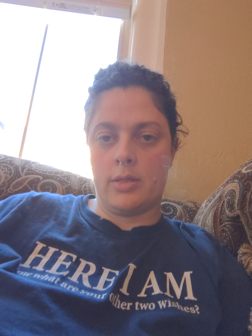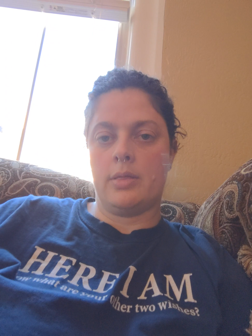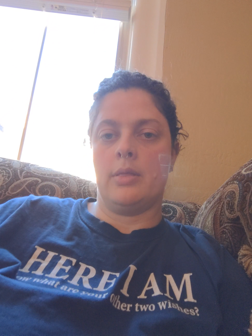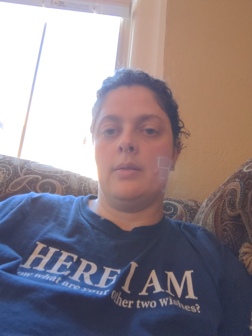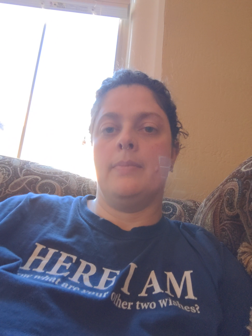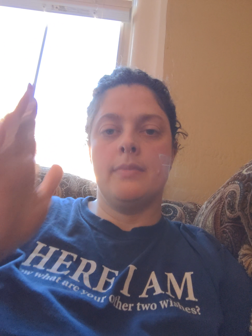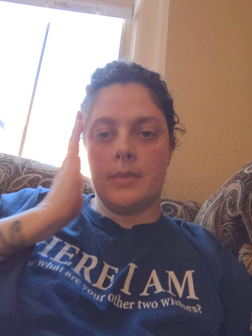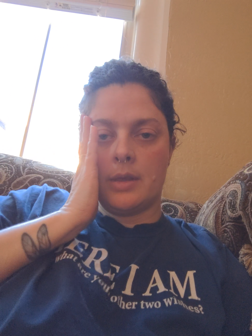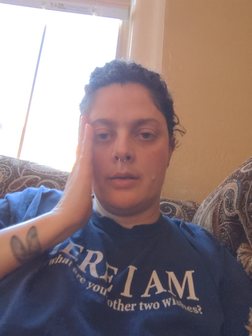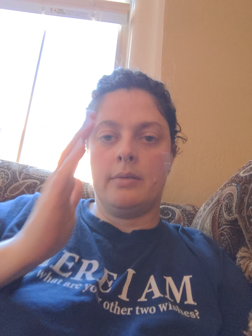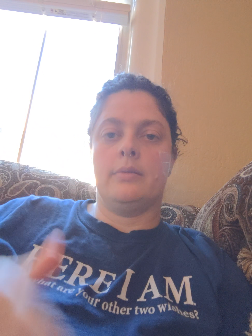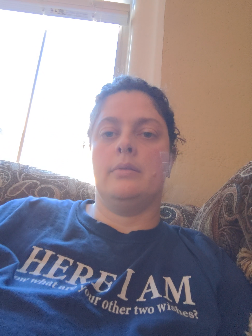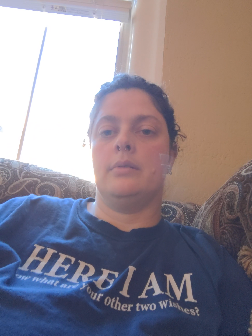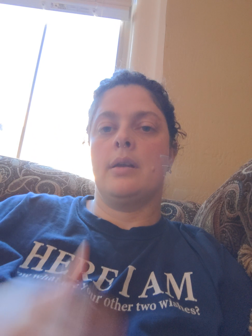bed